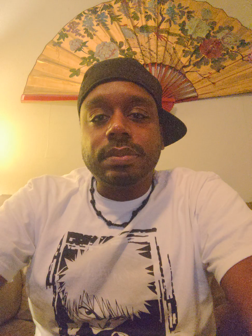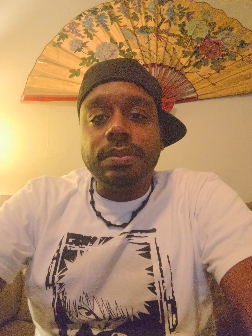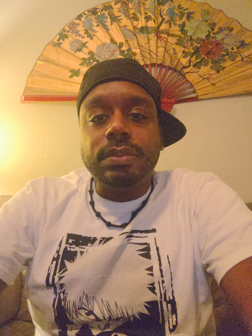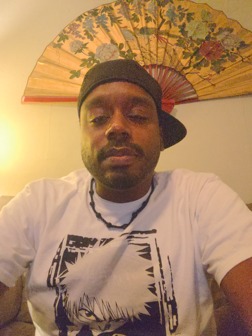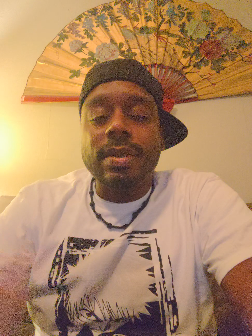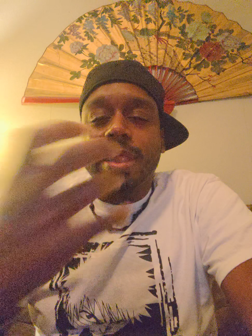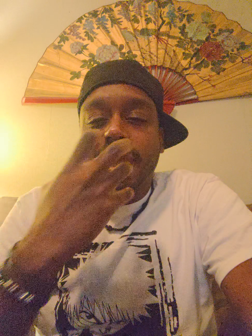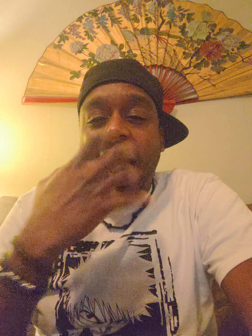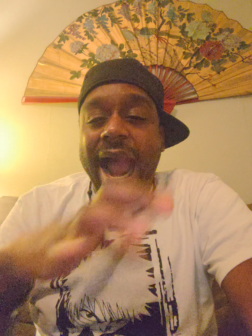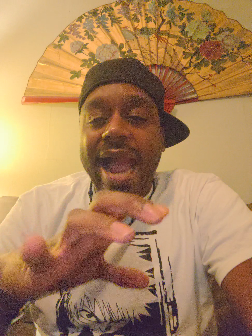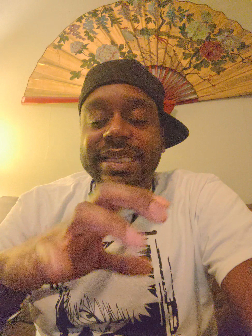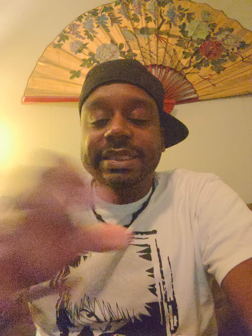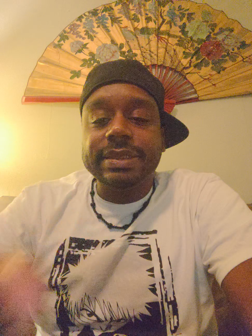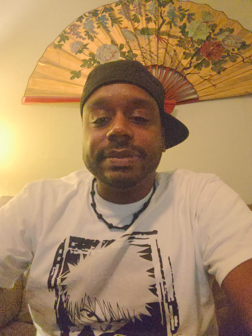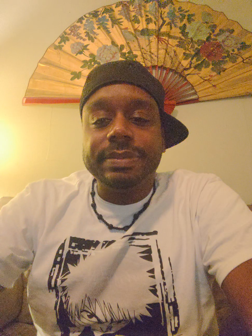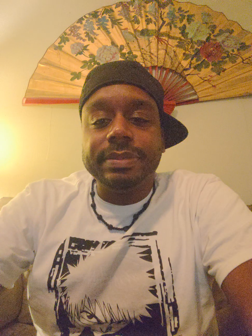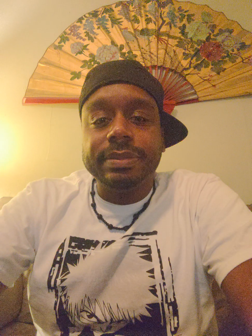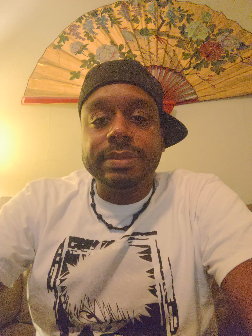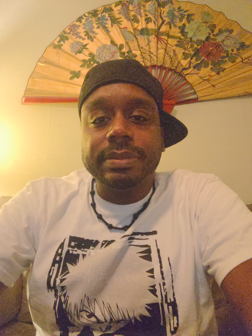hot